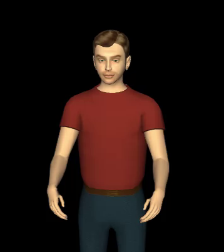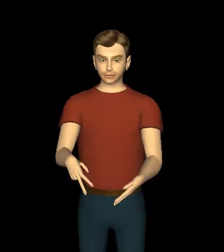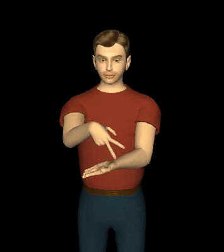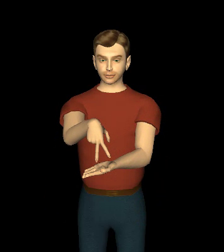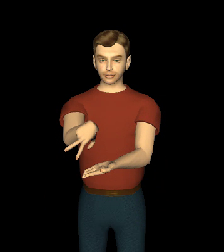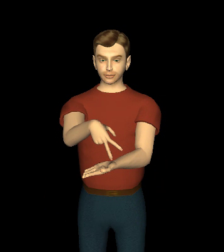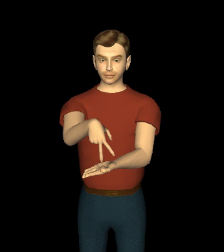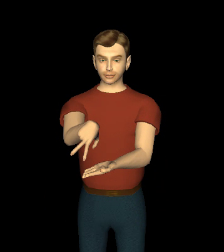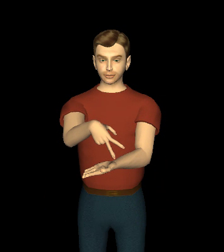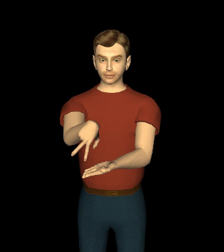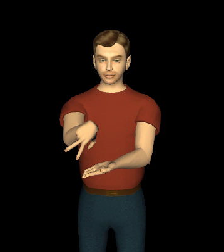رقص